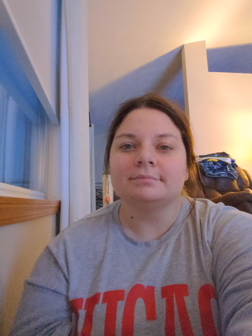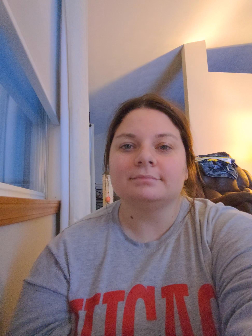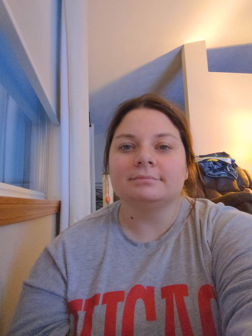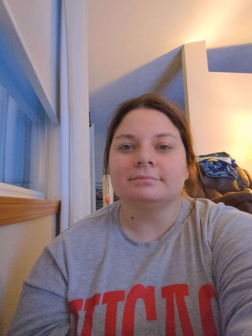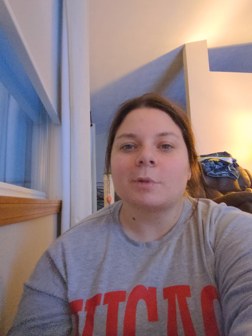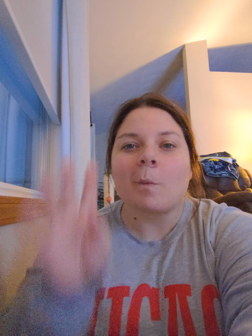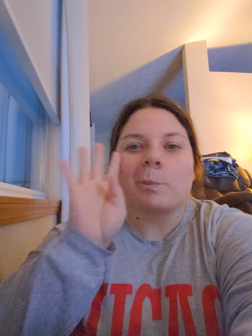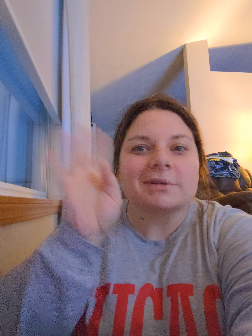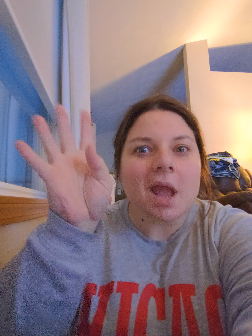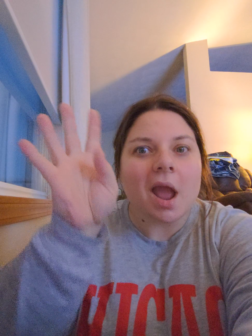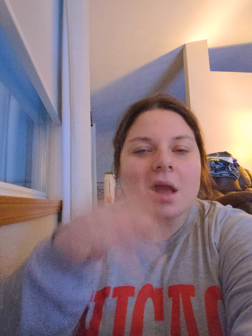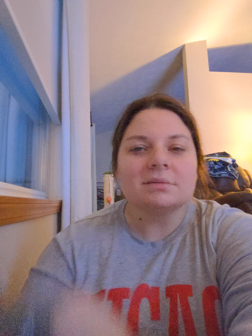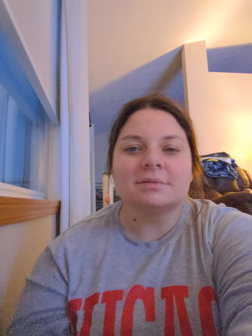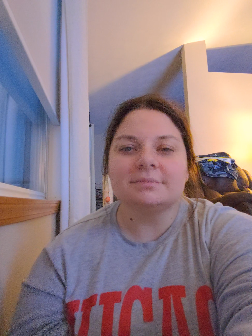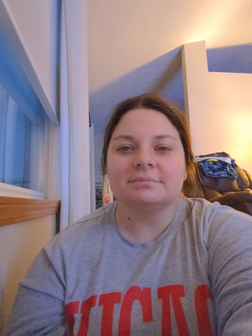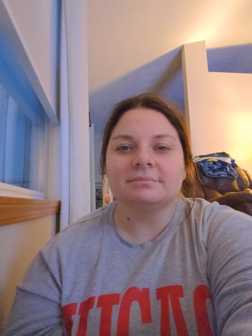pretend